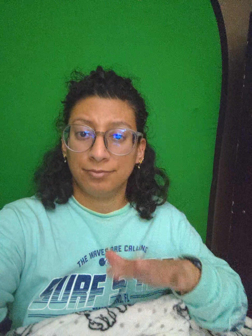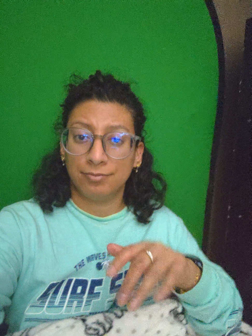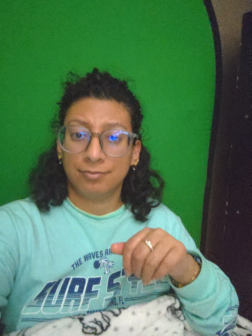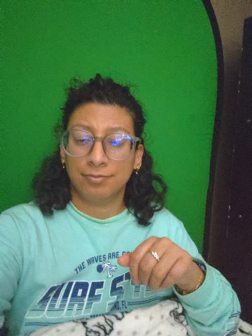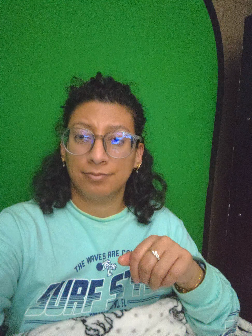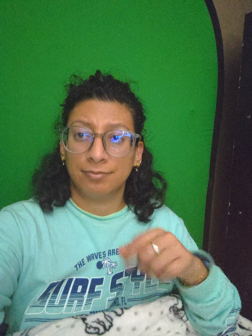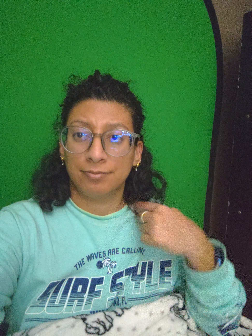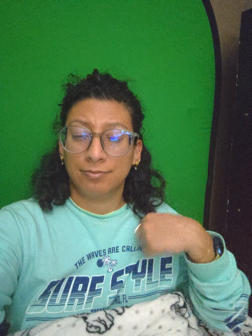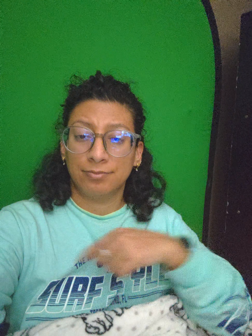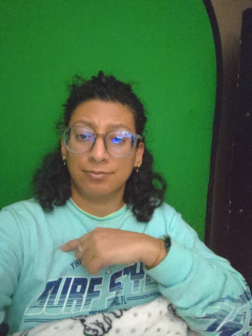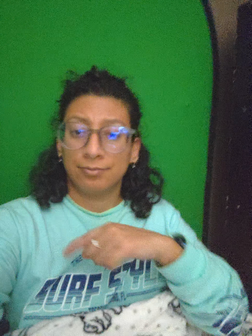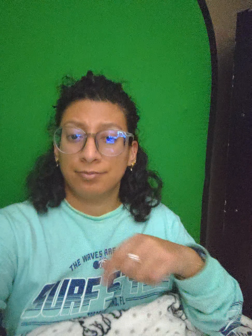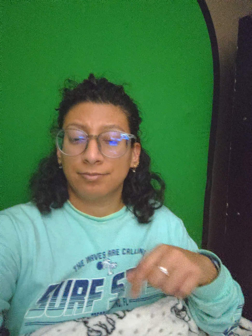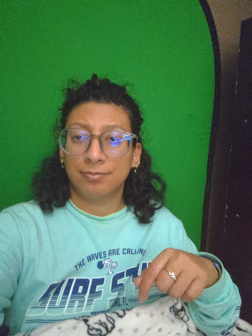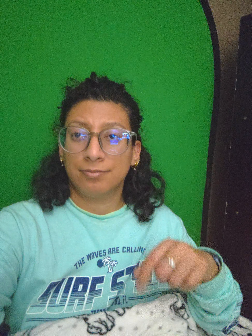we